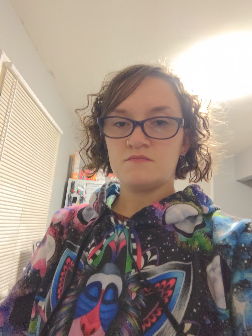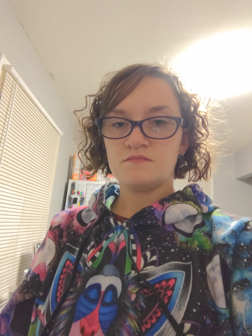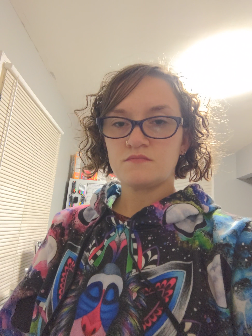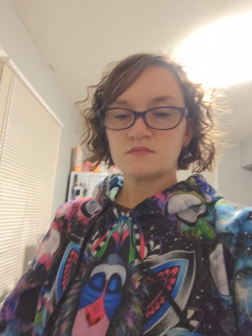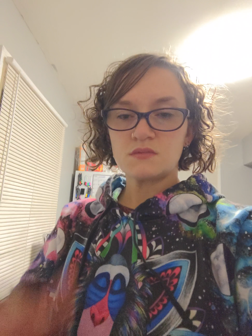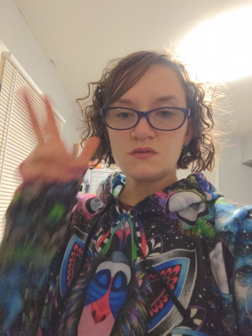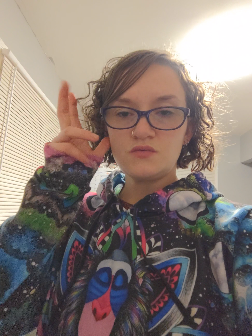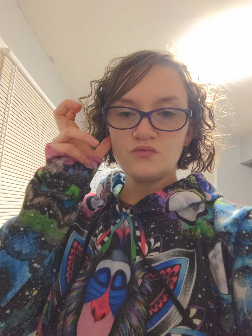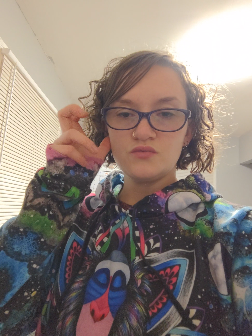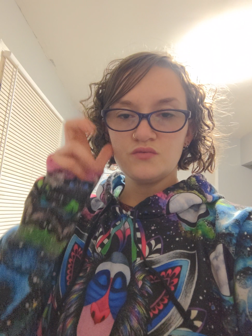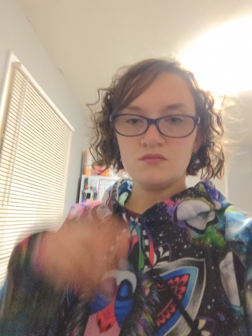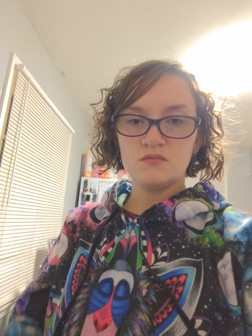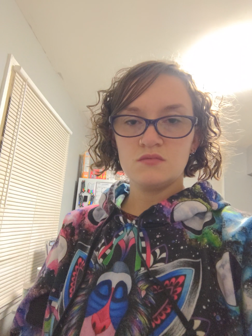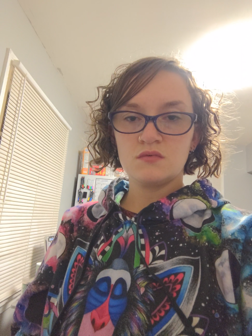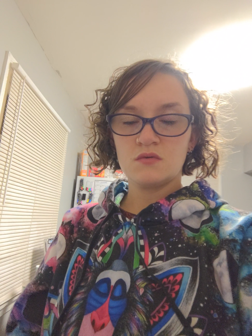hear